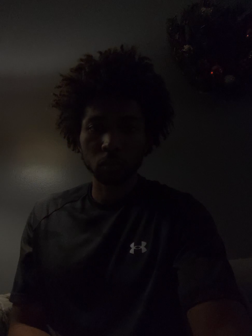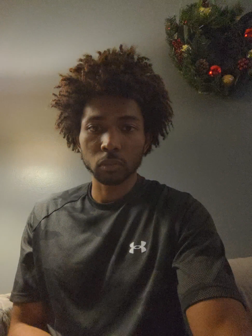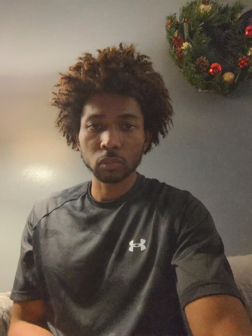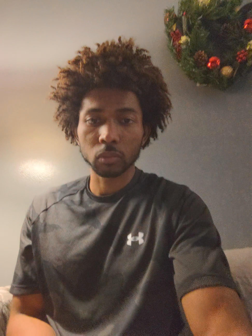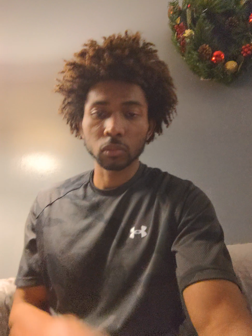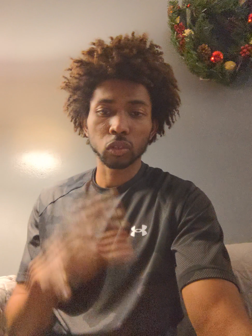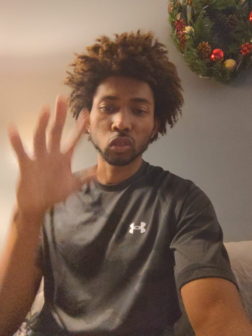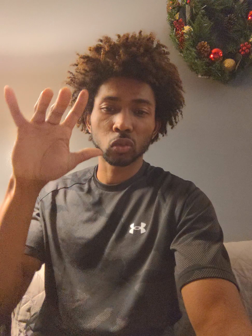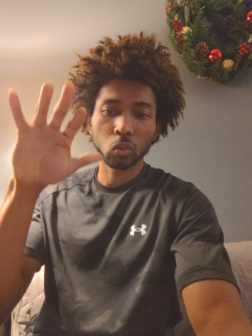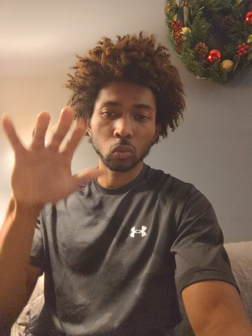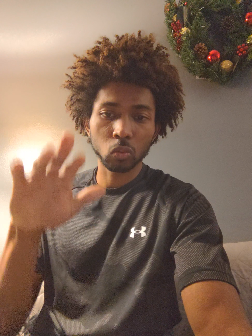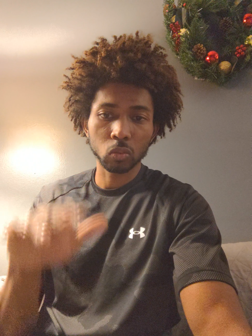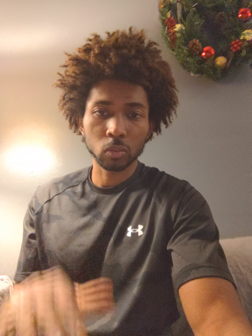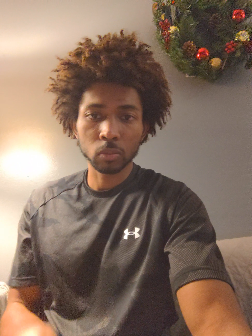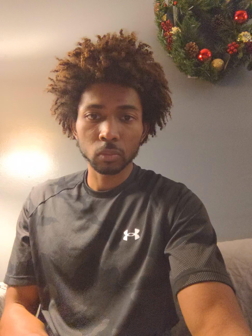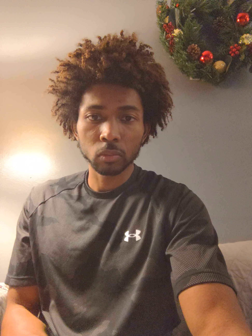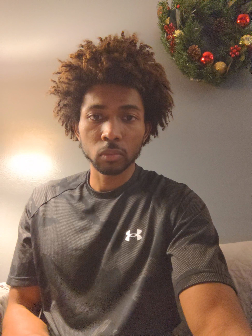snow